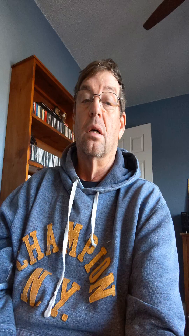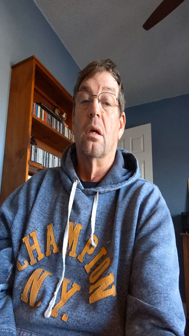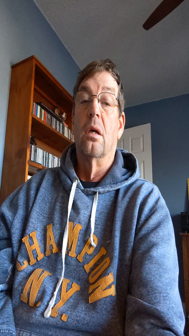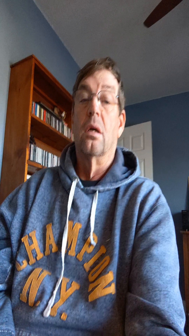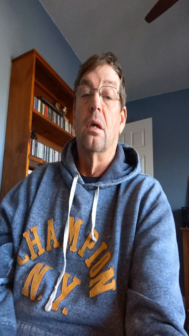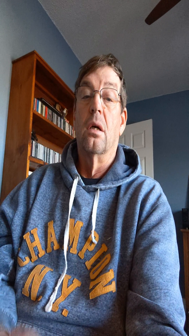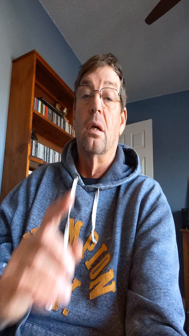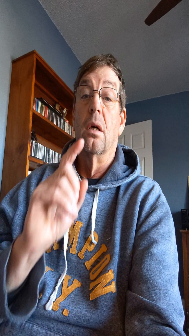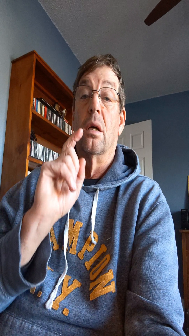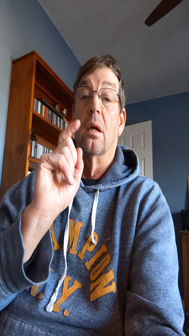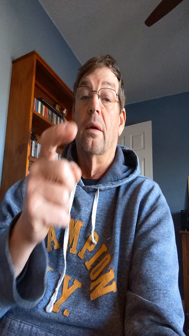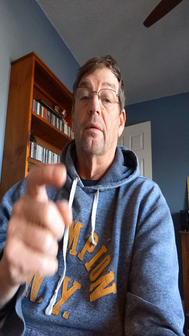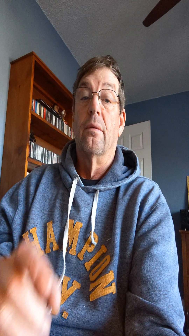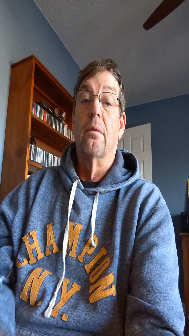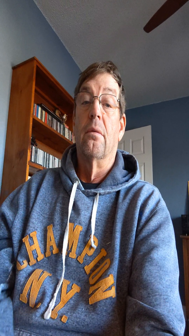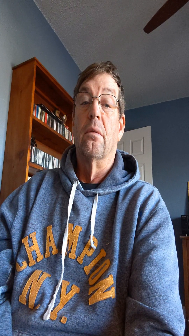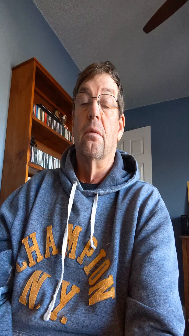gift